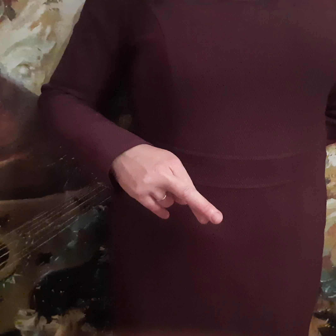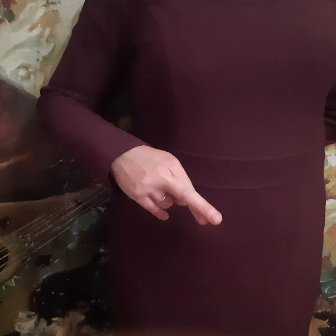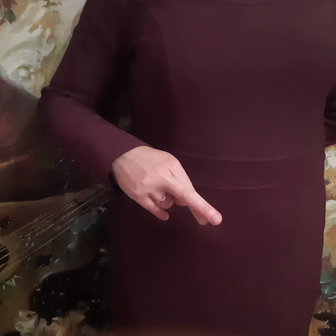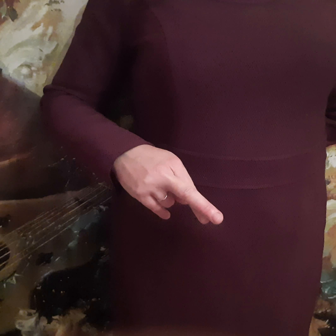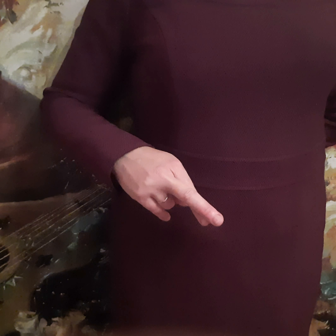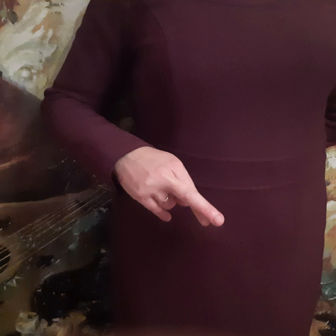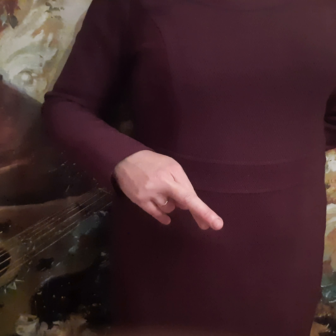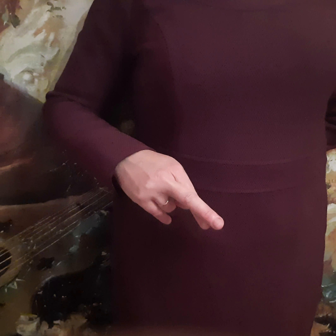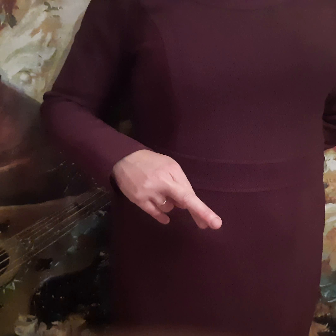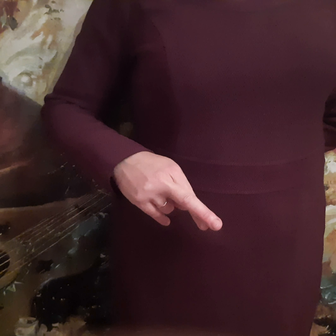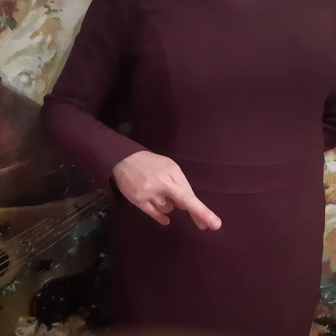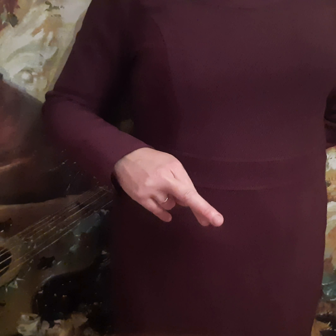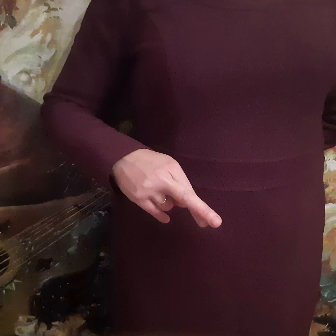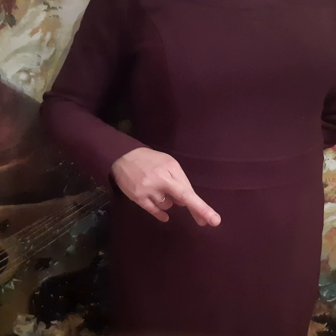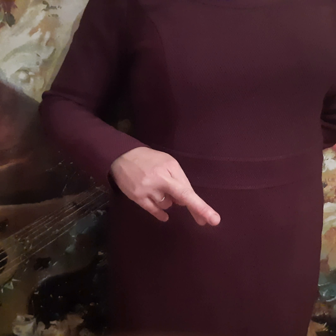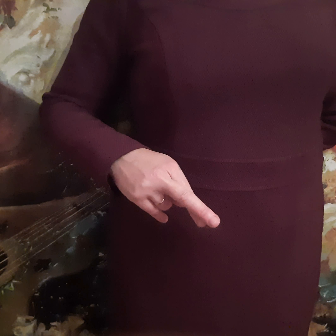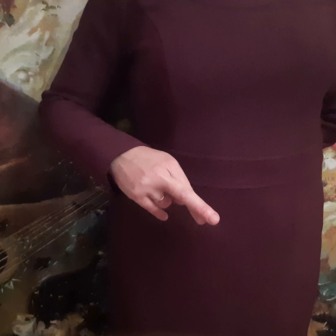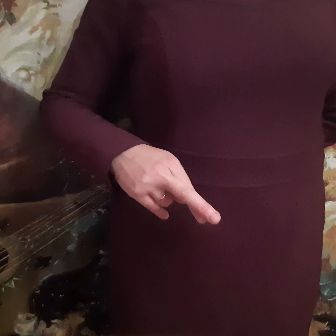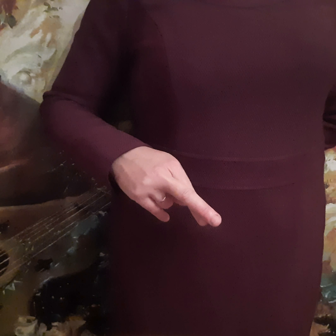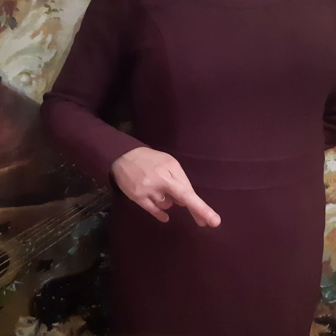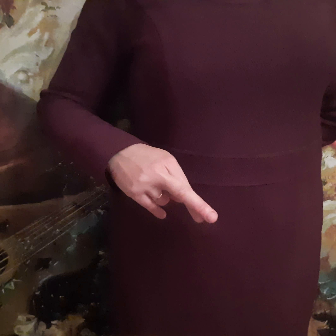Я